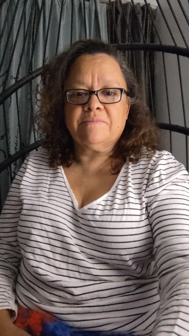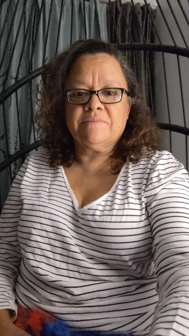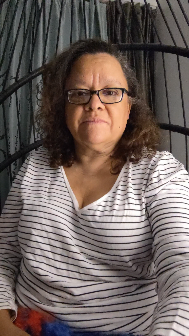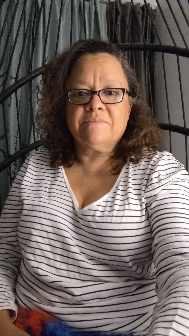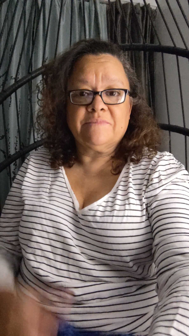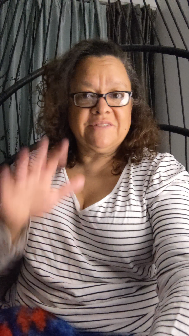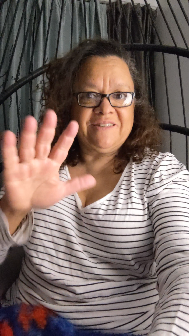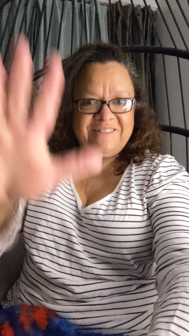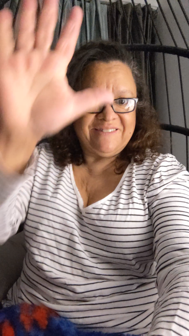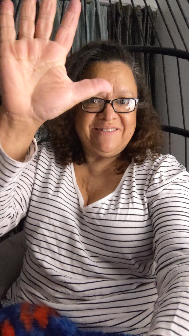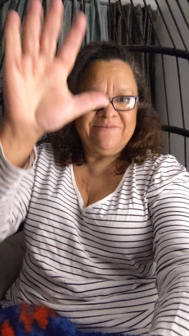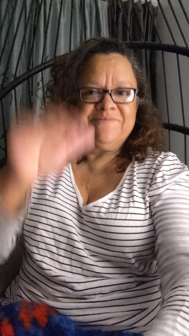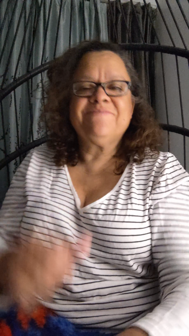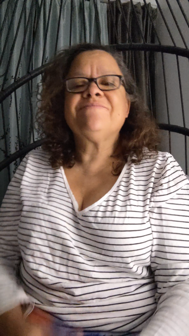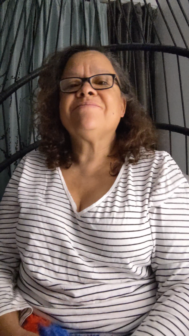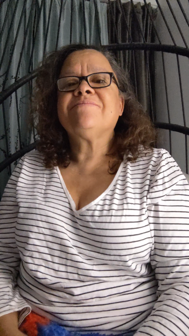give me five